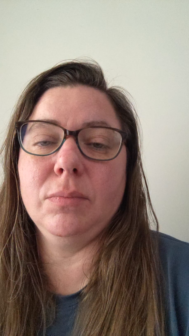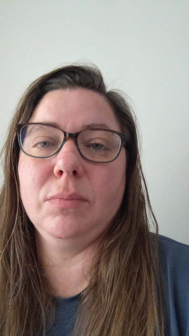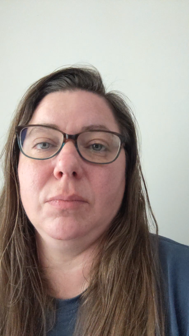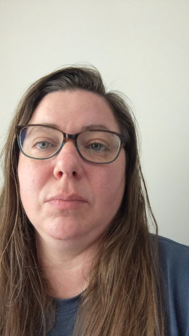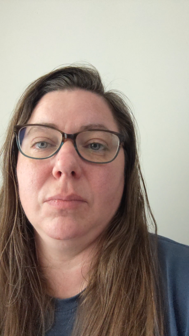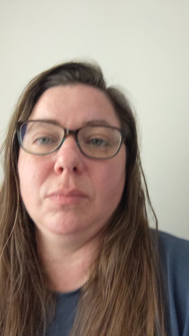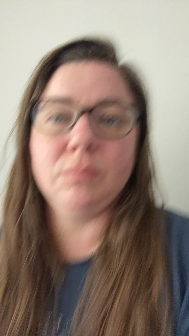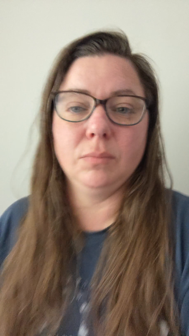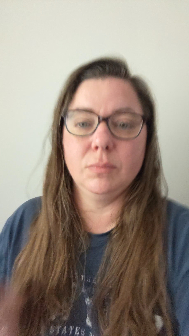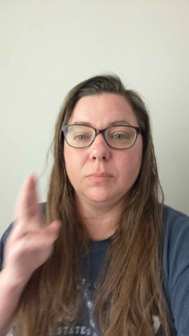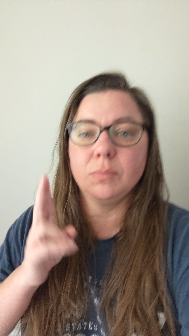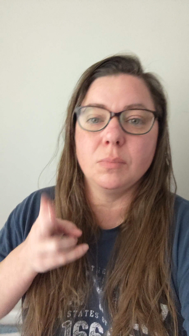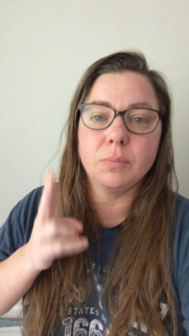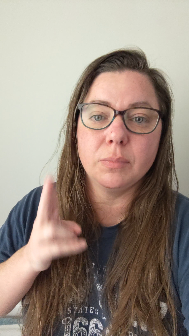hurry